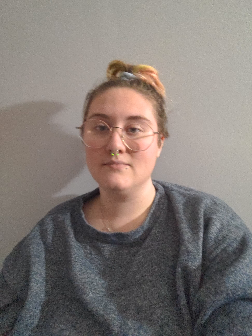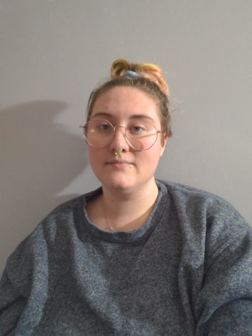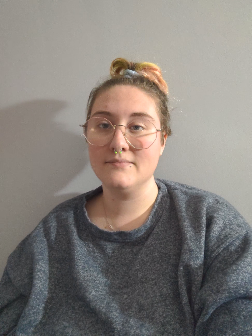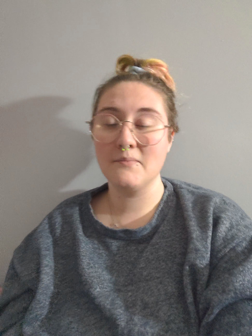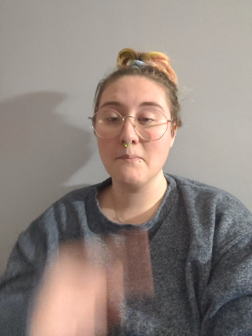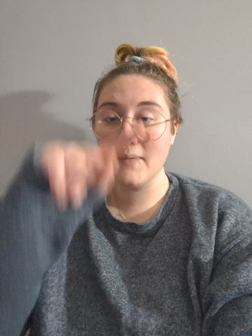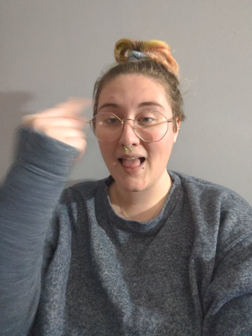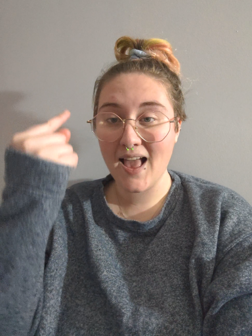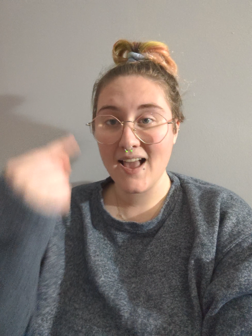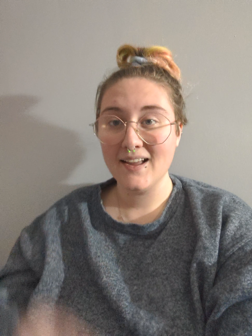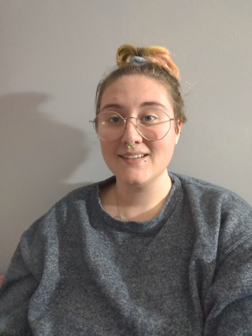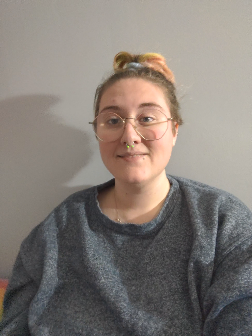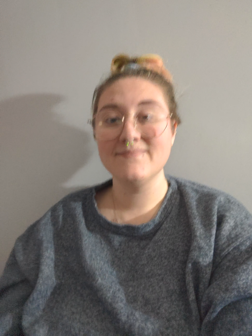black